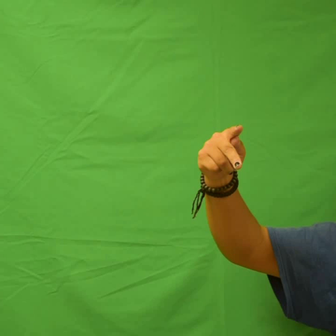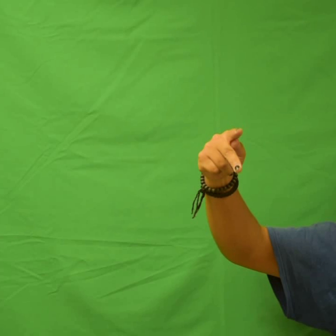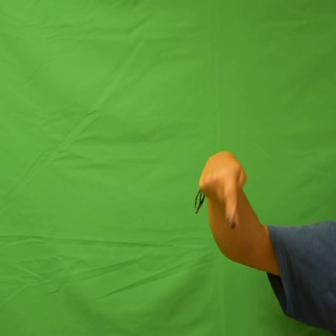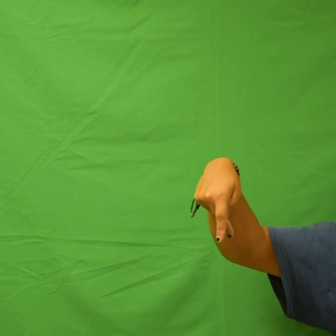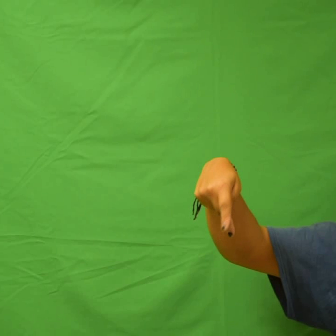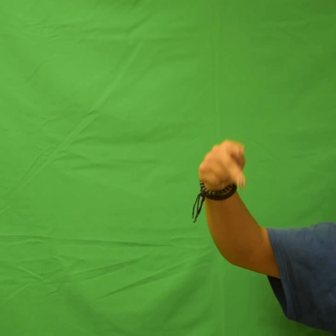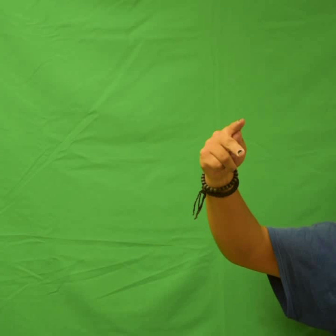K